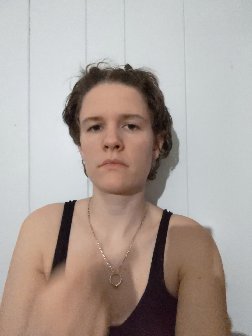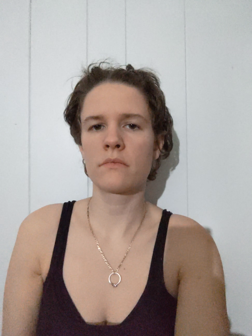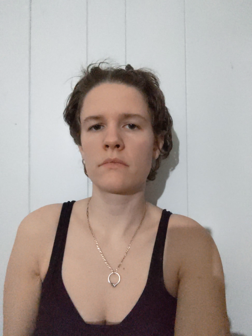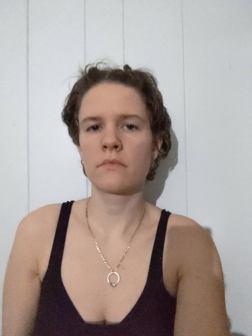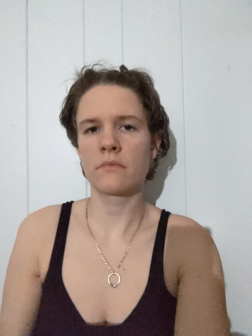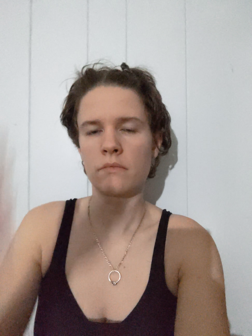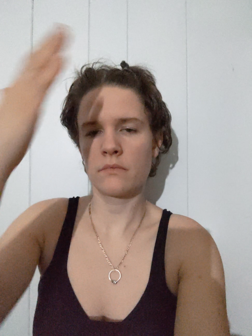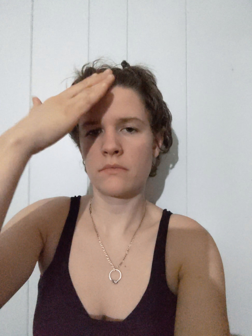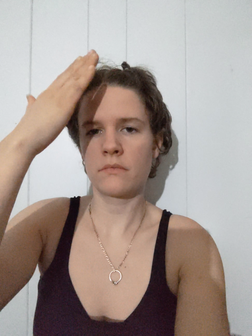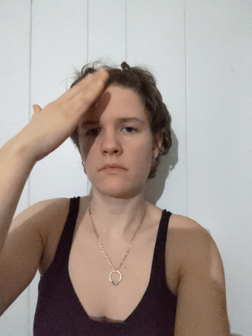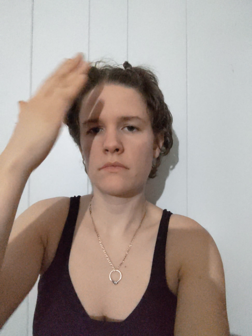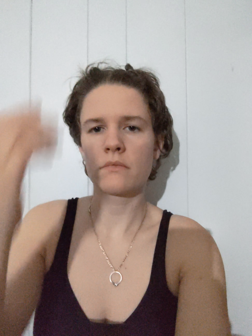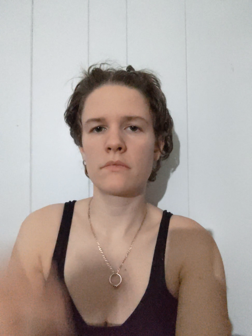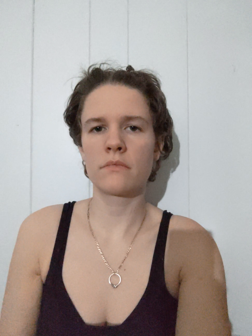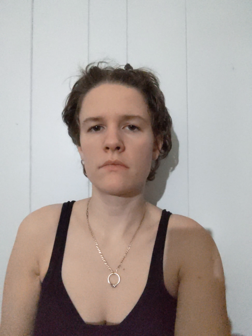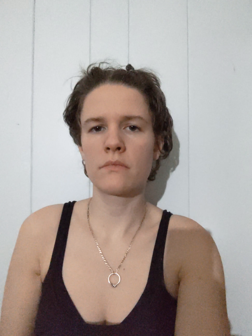hat